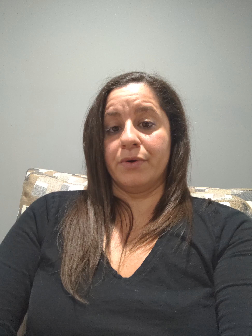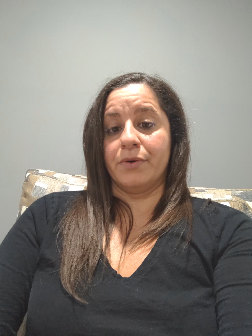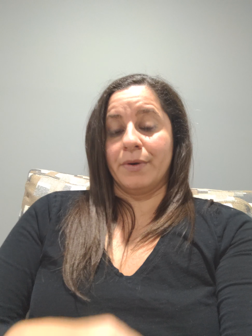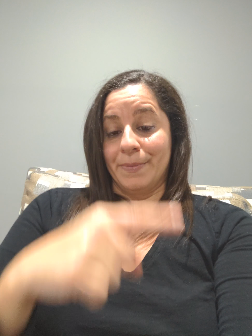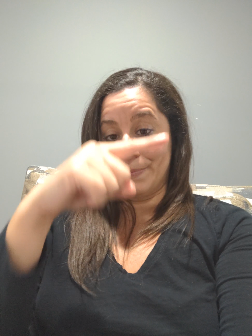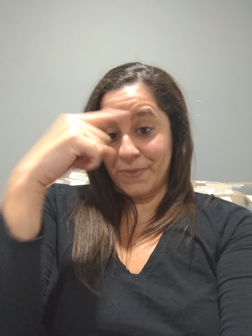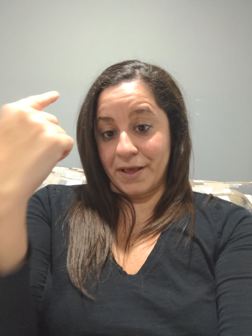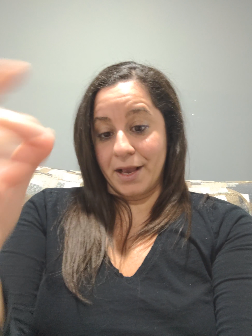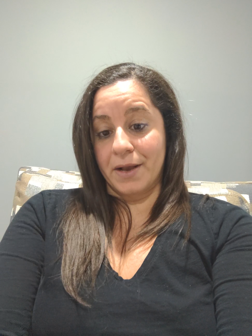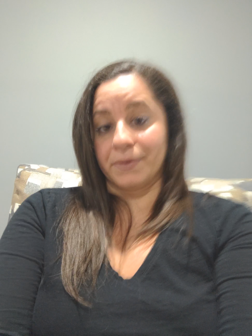black